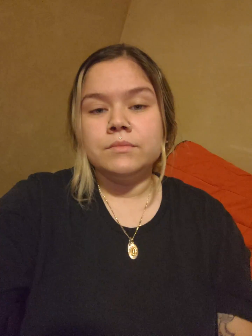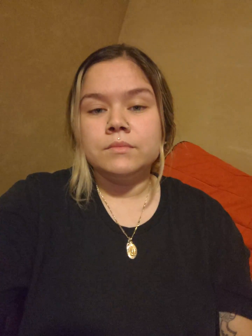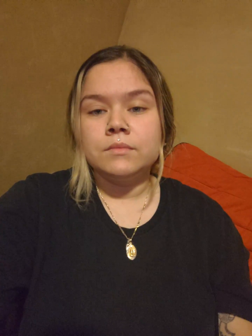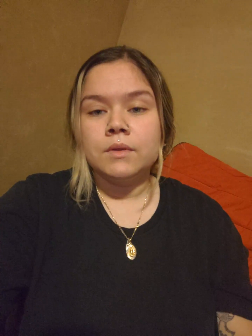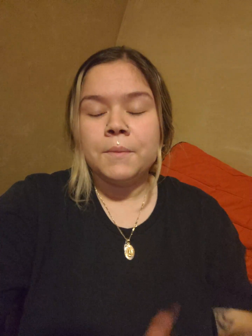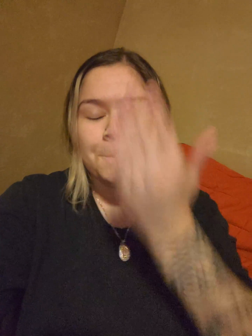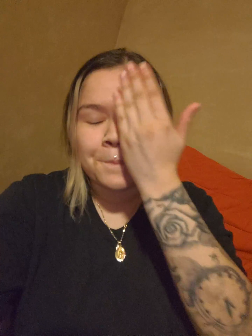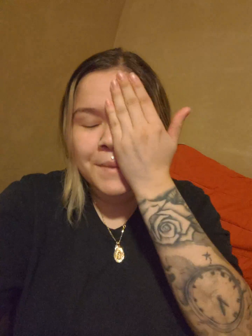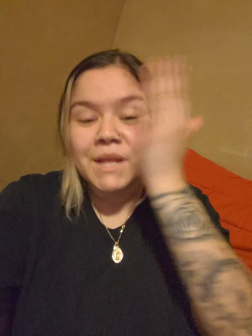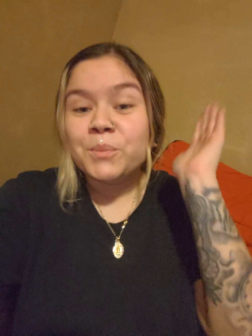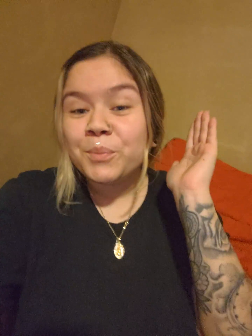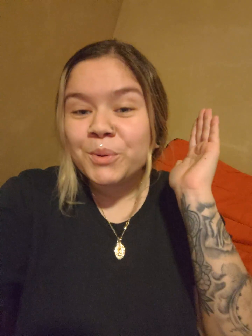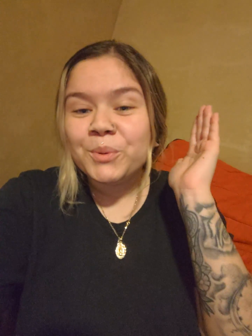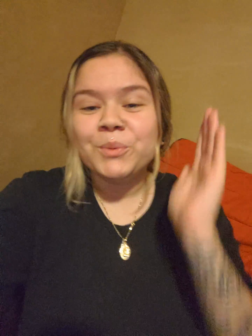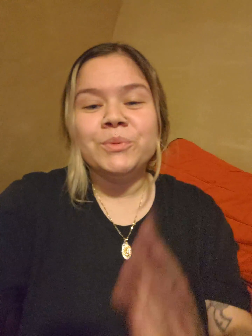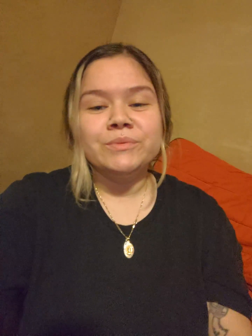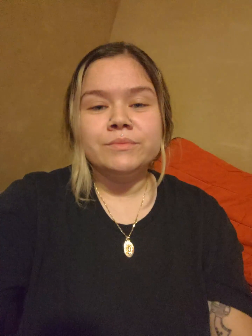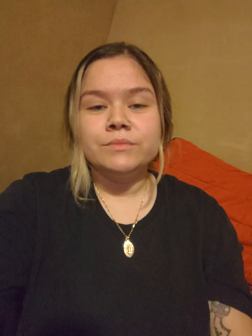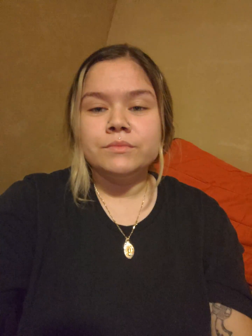peekaboo